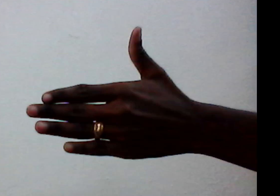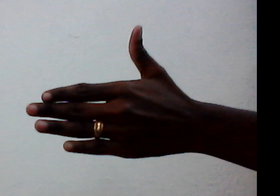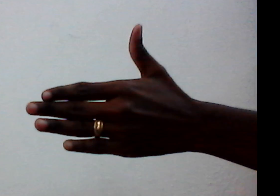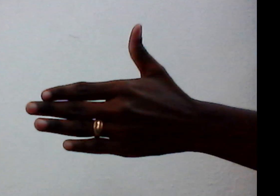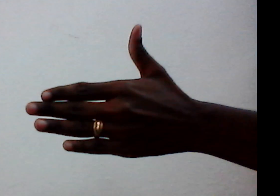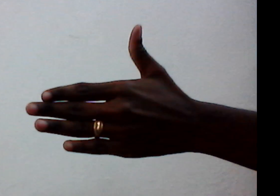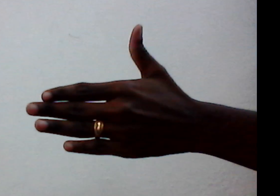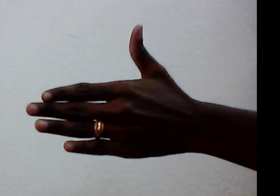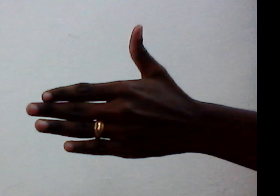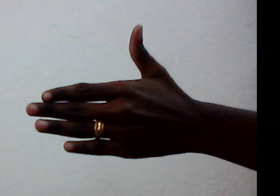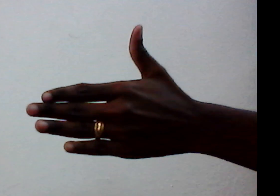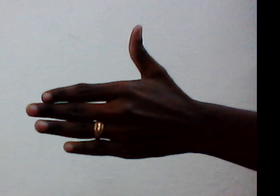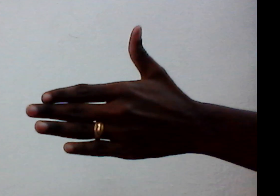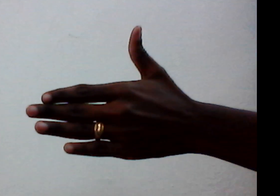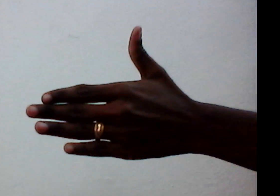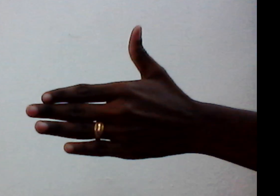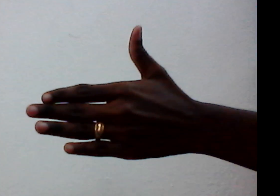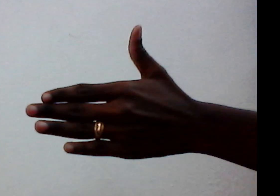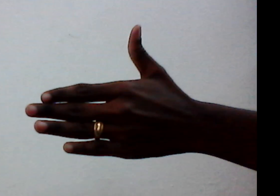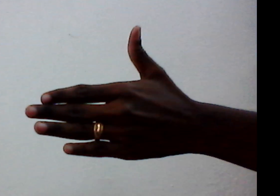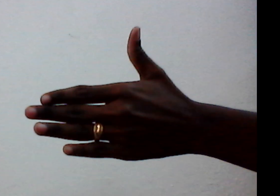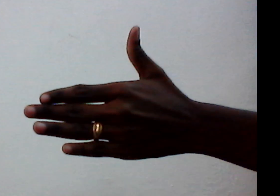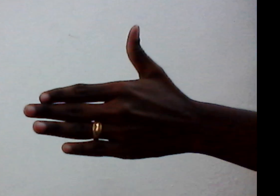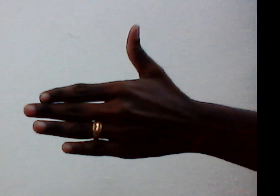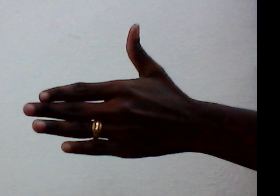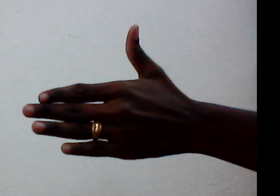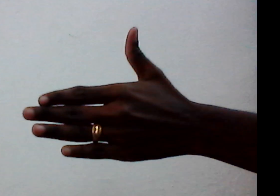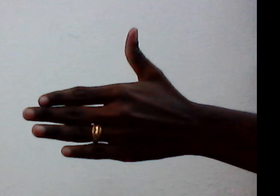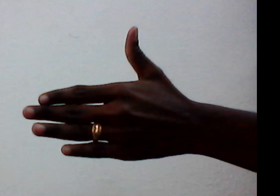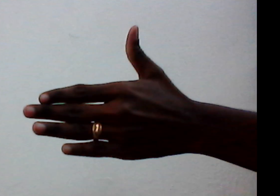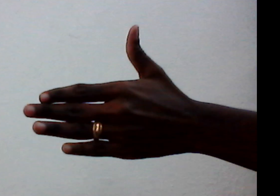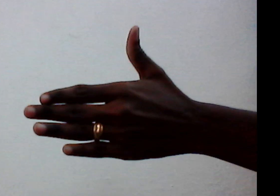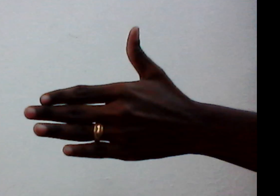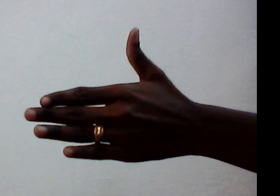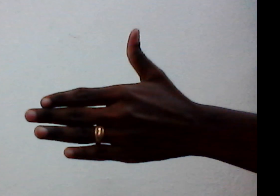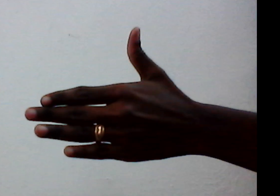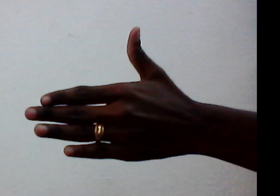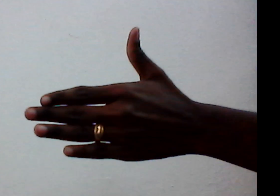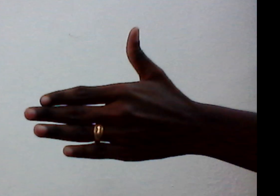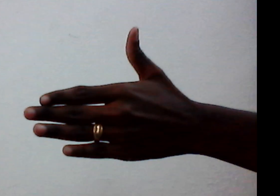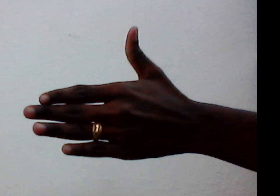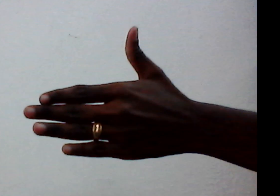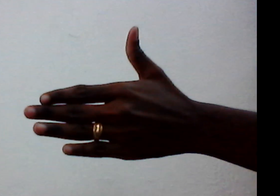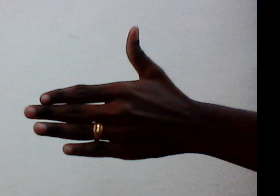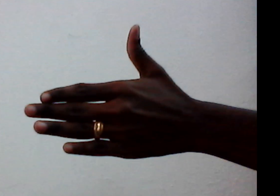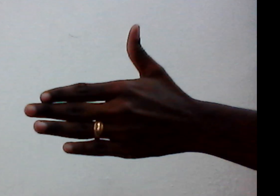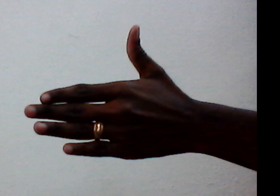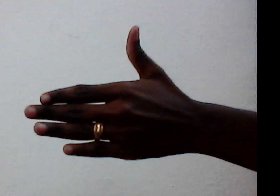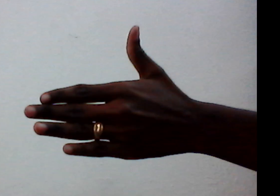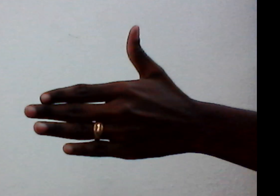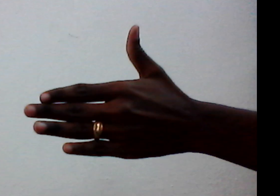ആ